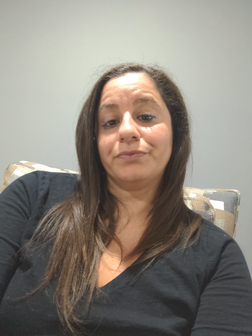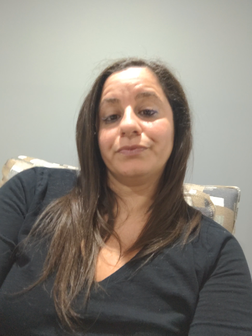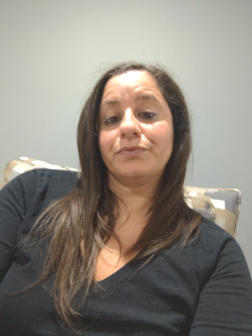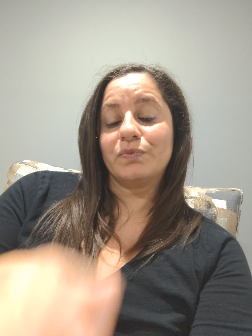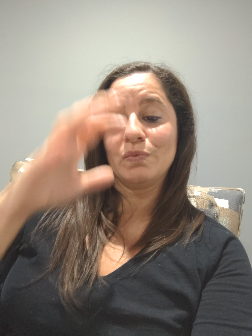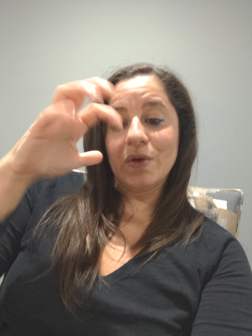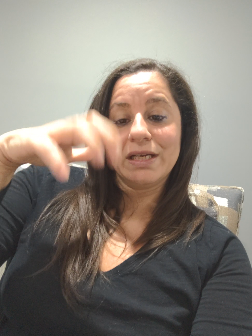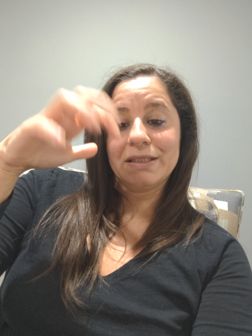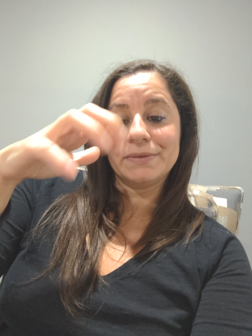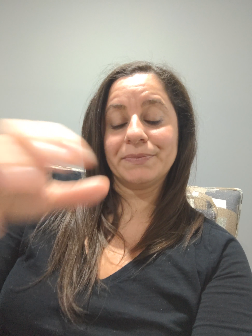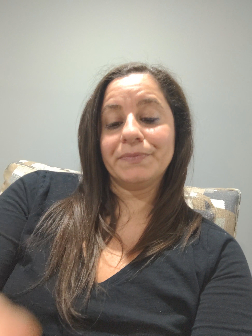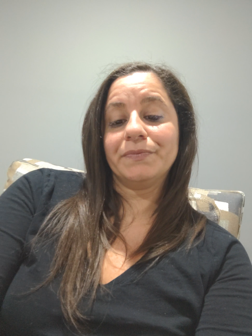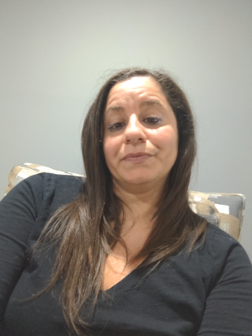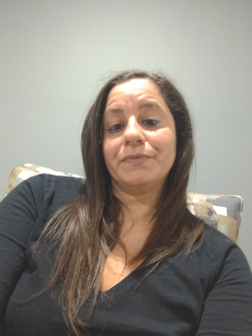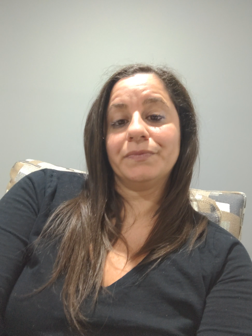rain